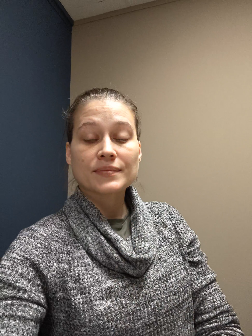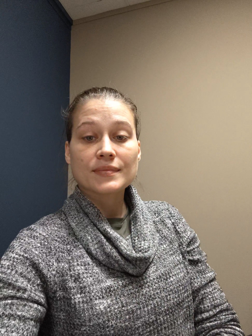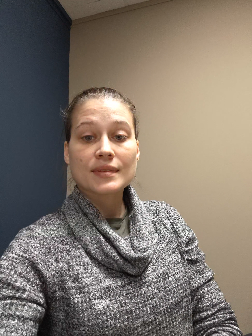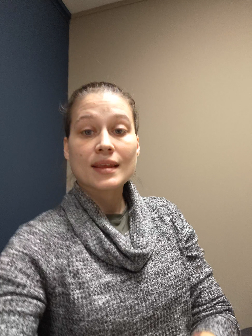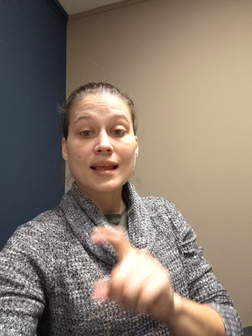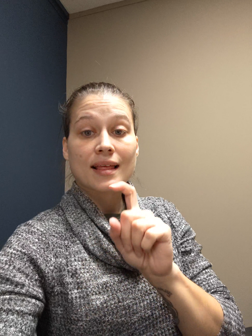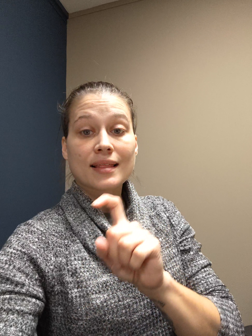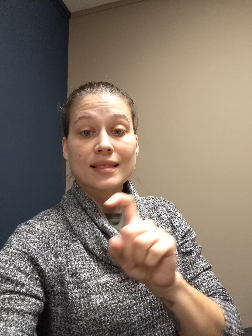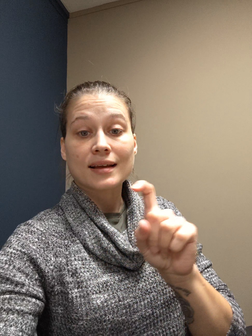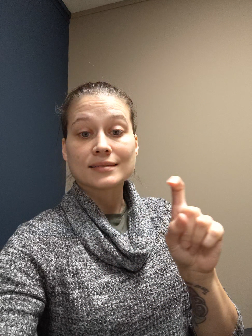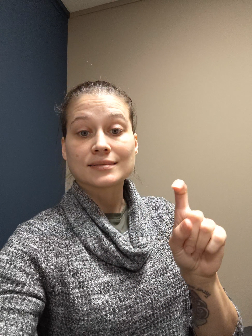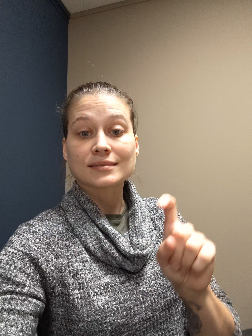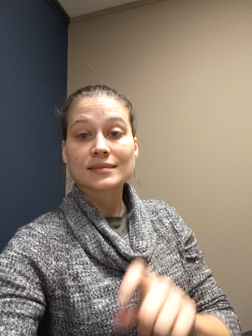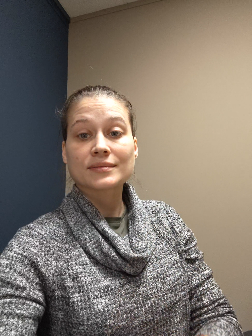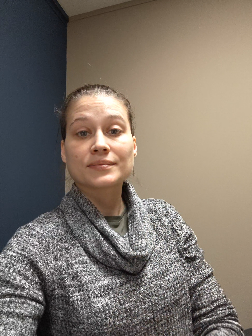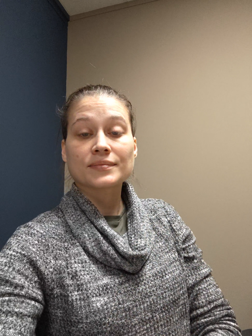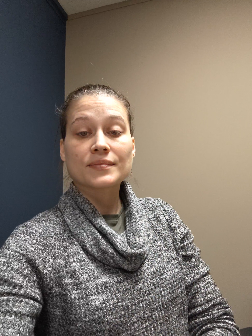closet